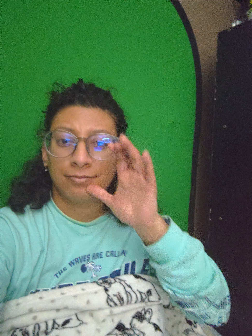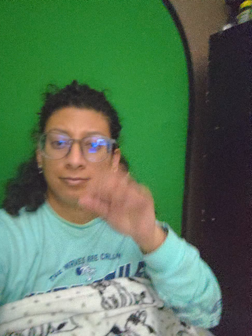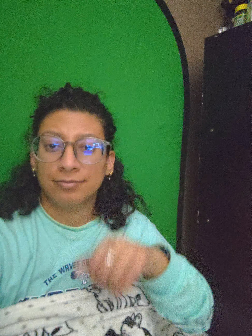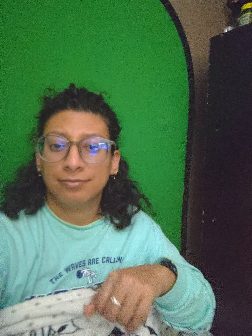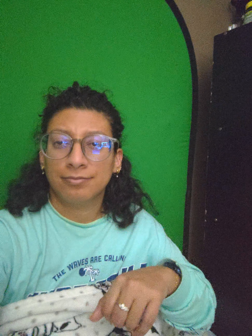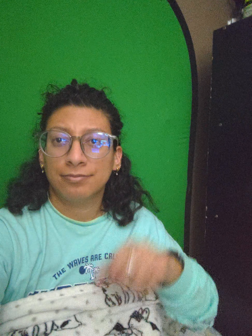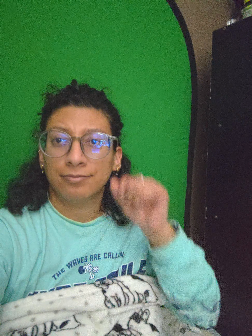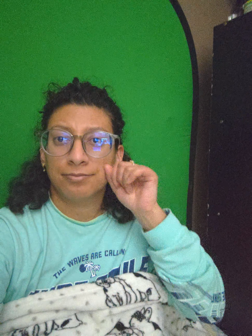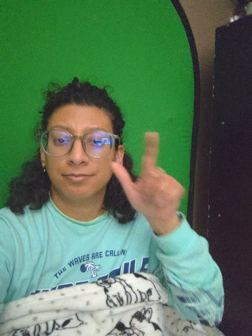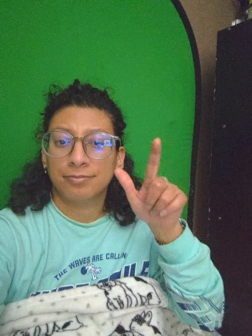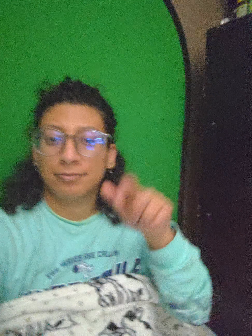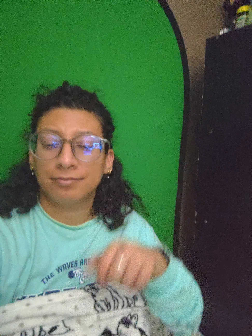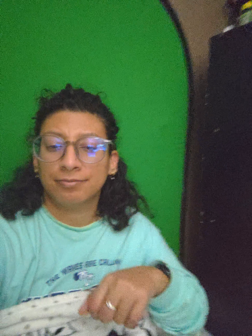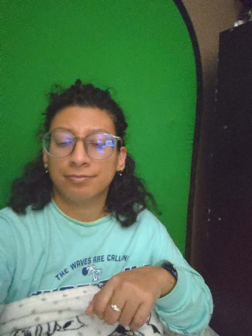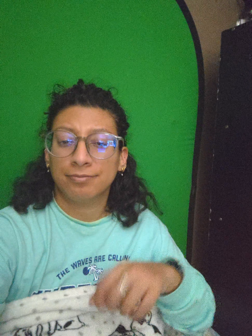awake